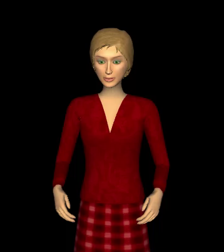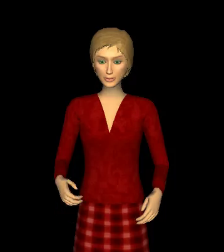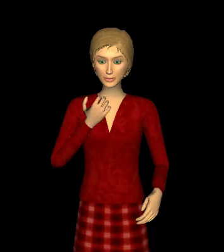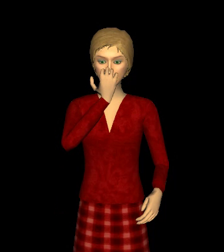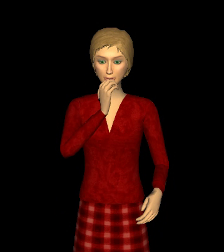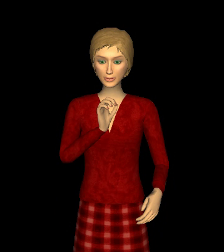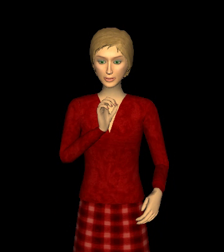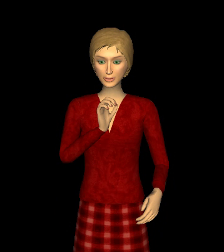حار